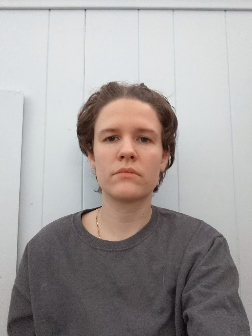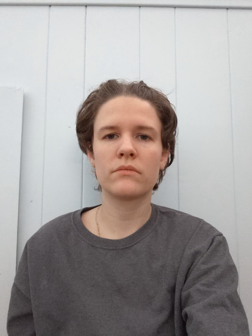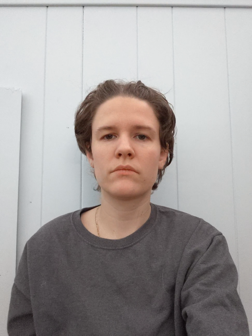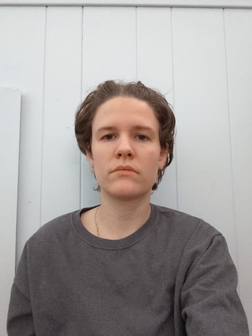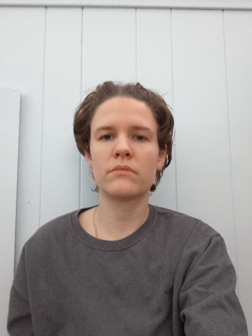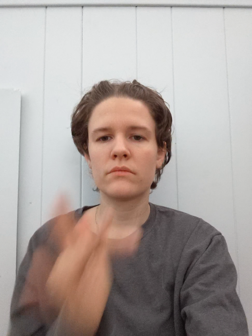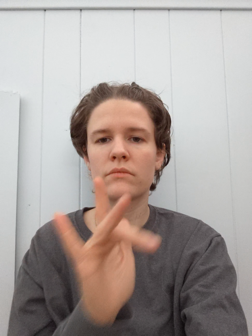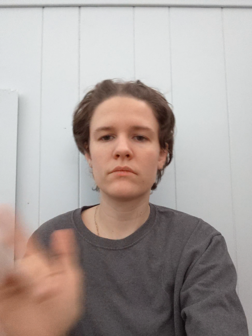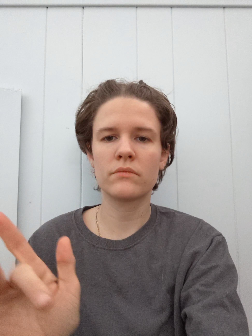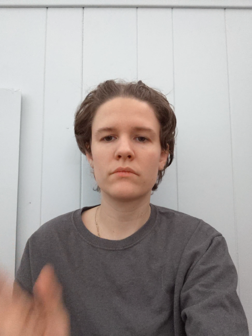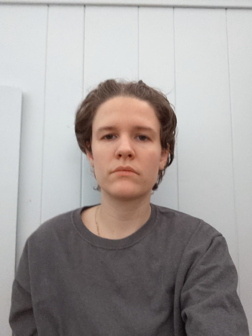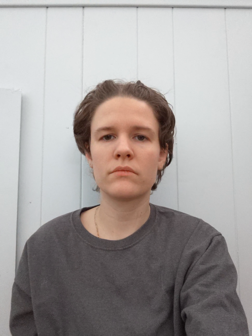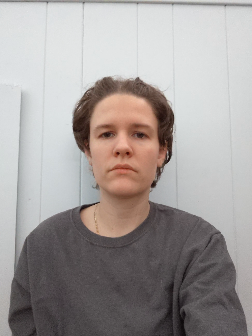empty